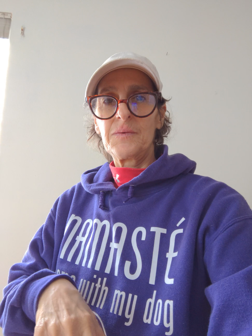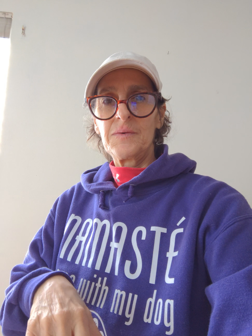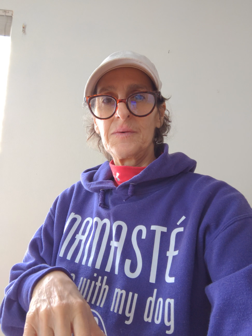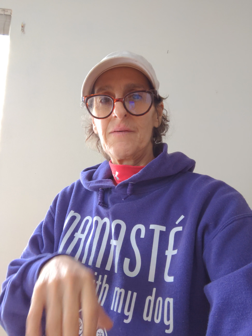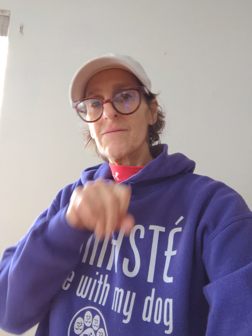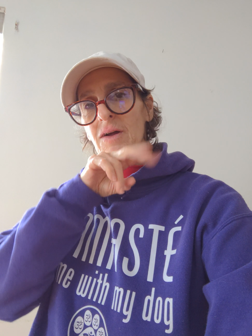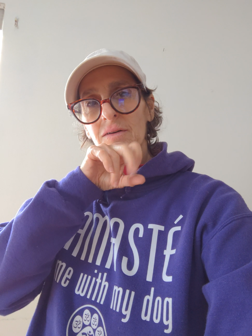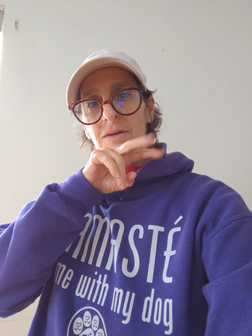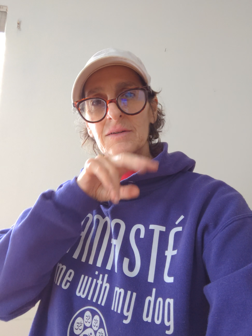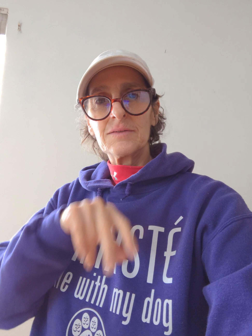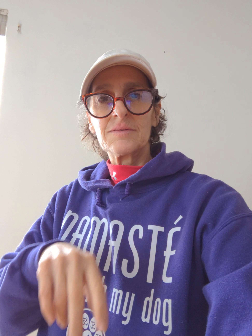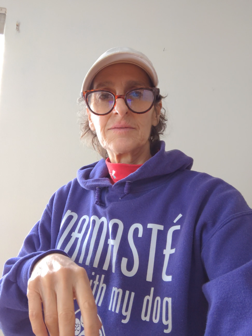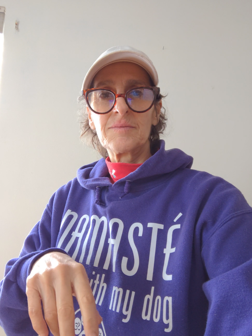frog